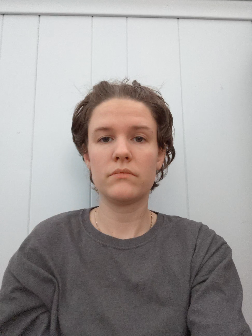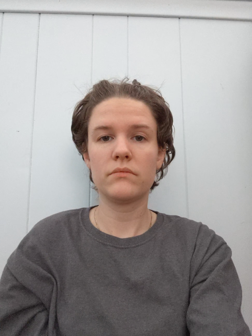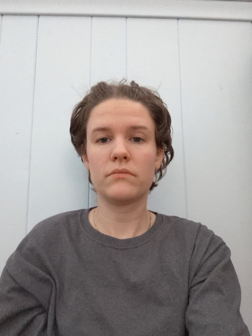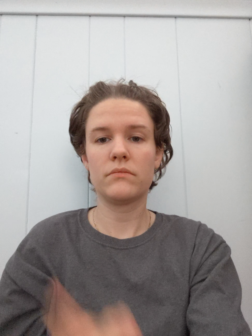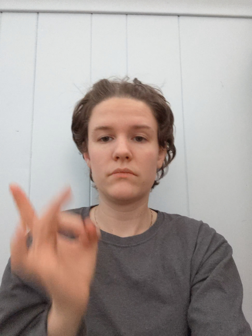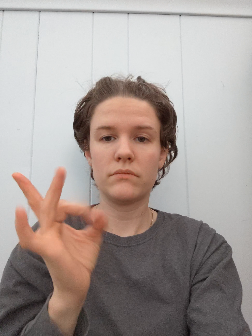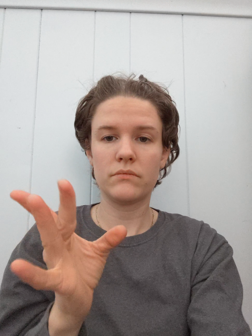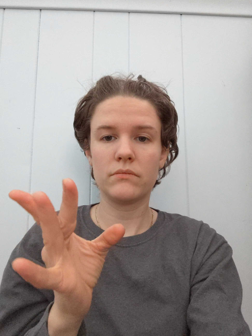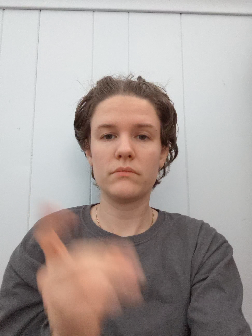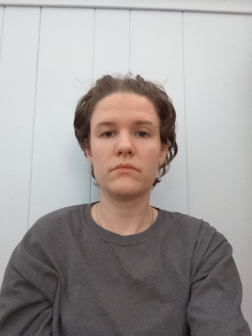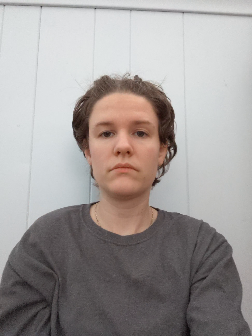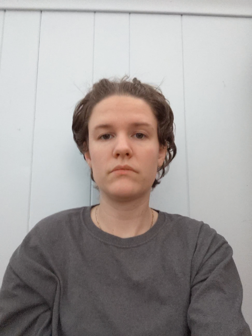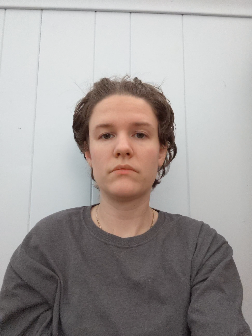hate